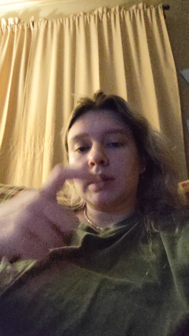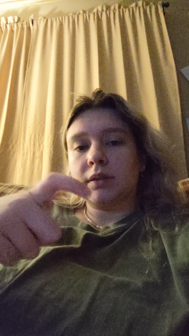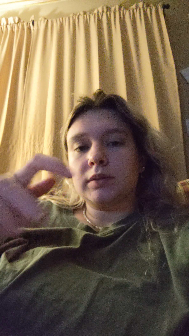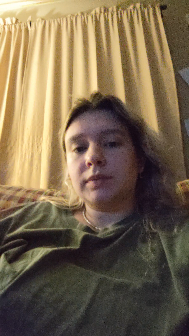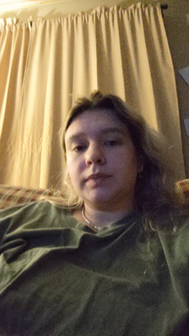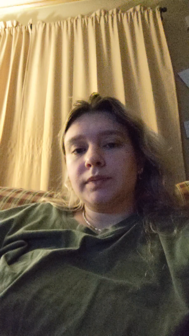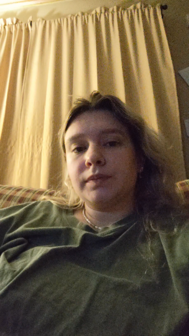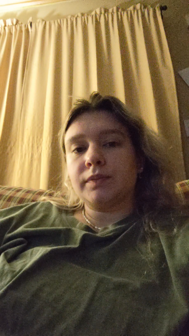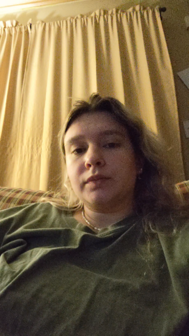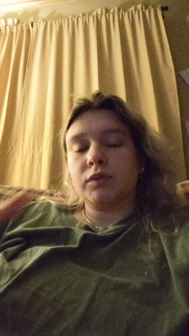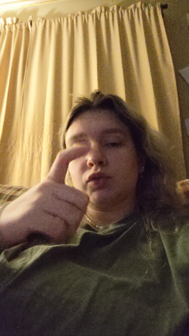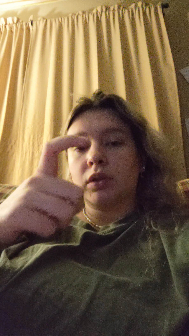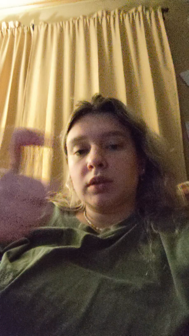run